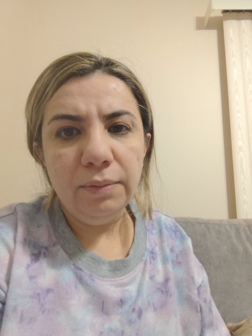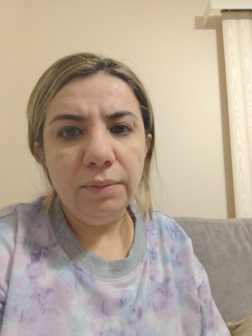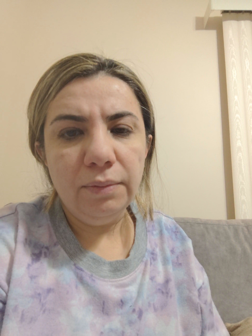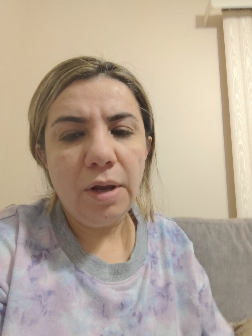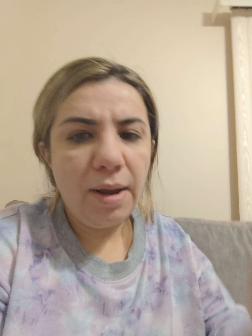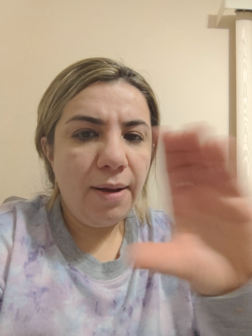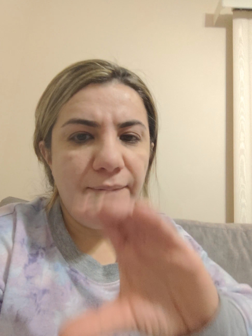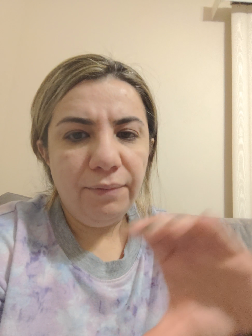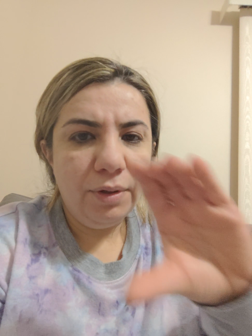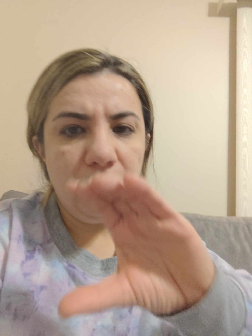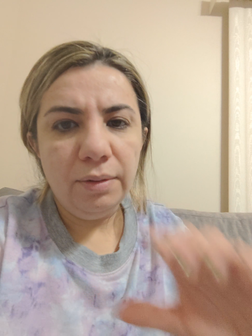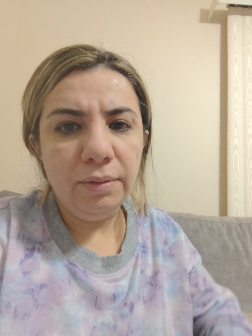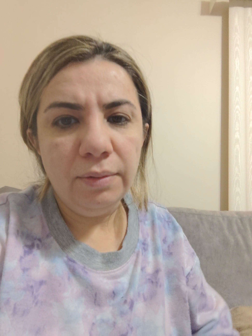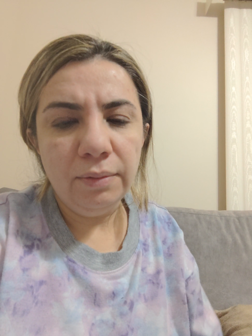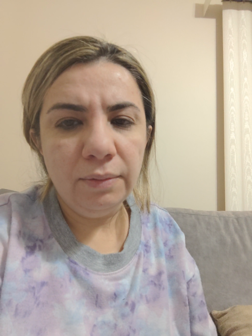chocolate